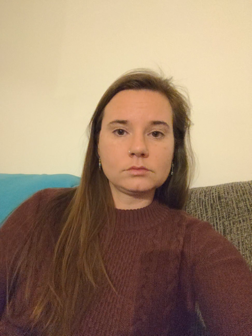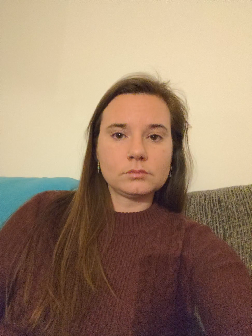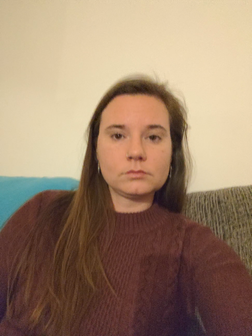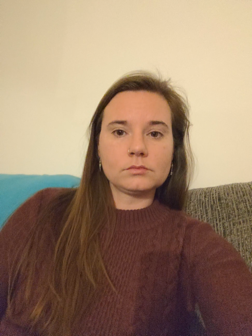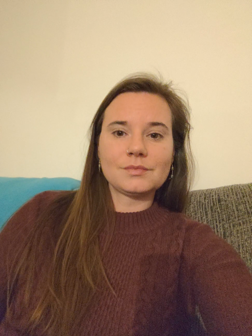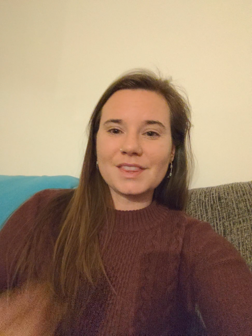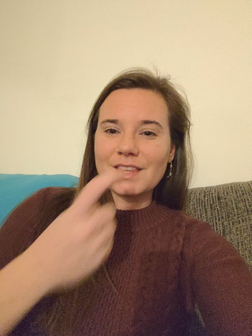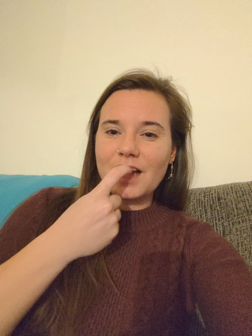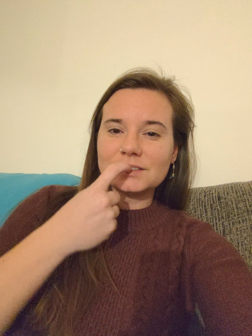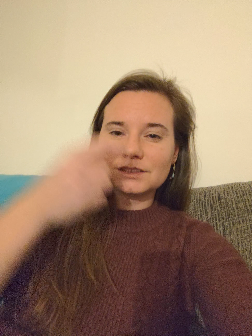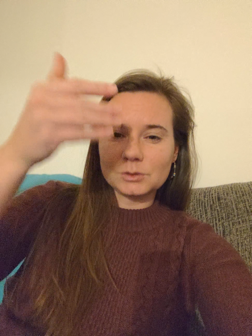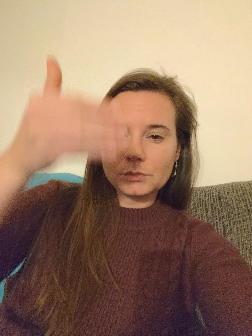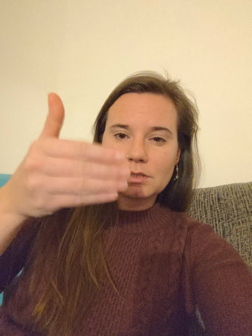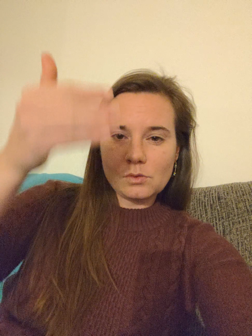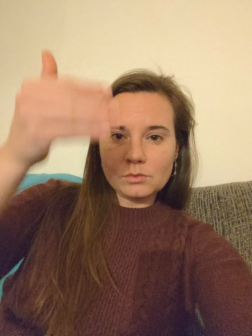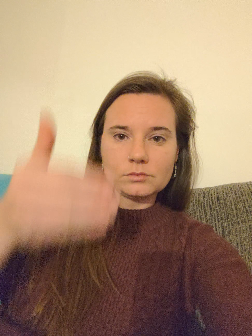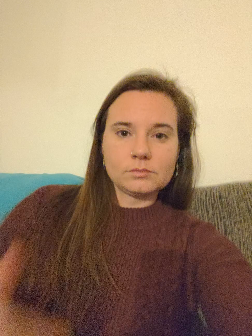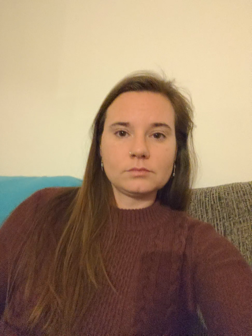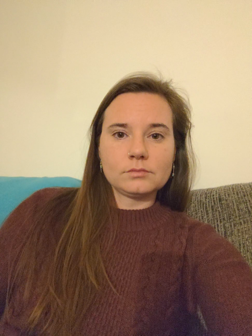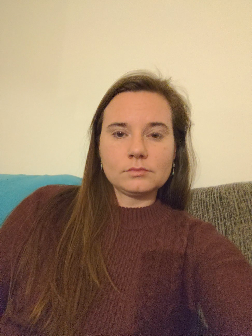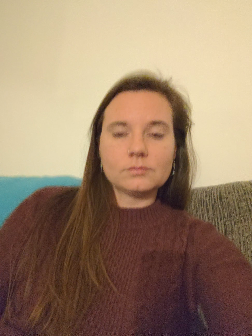window